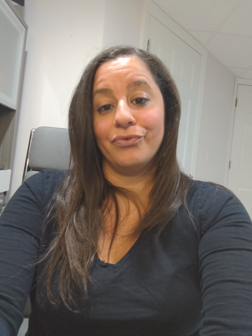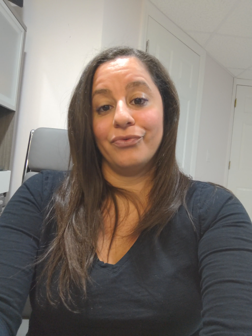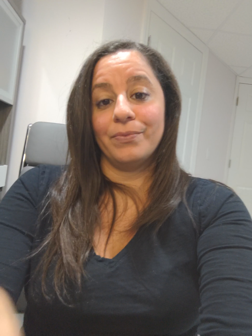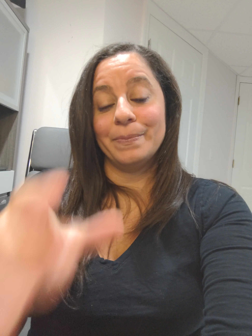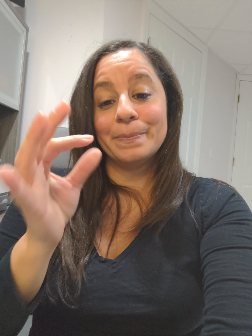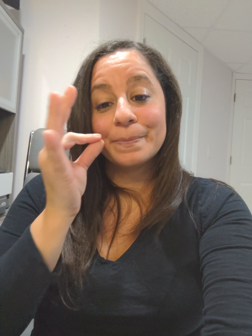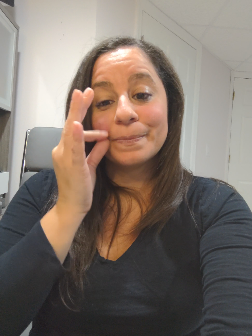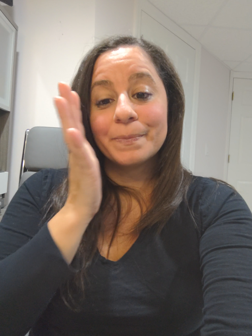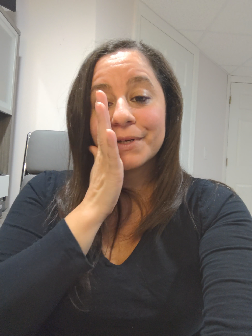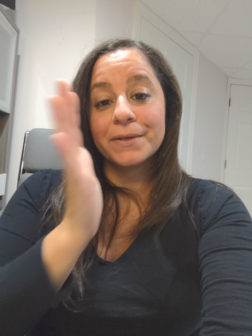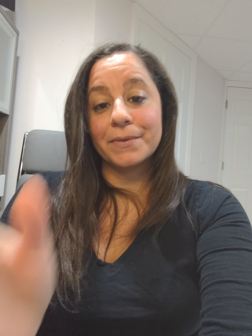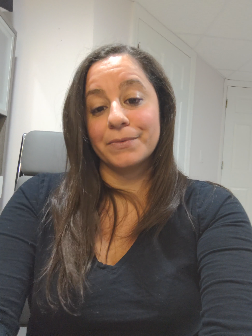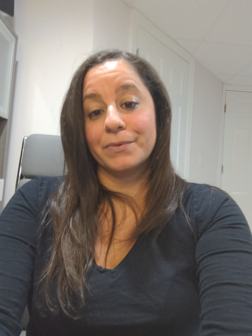bee